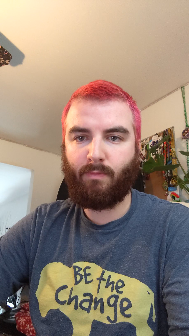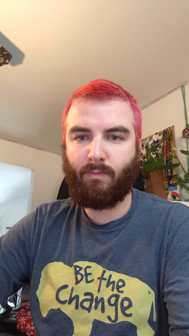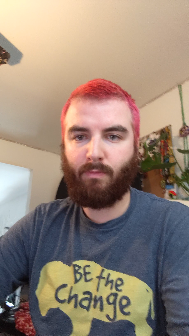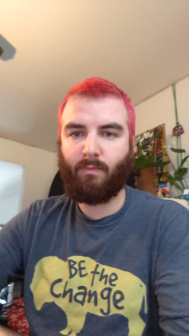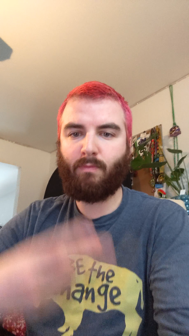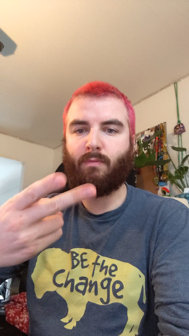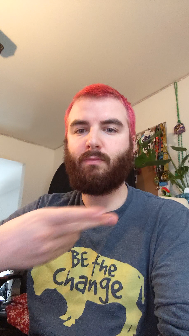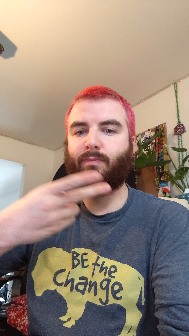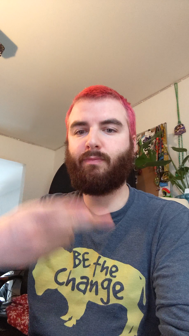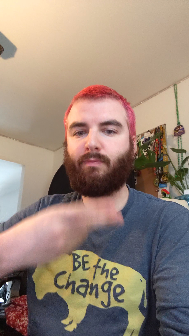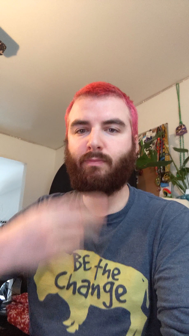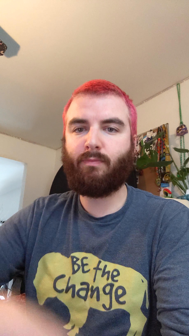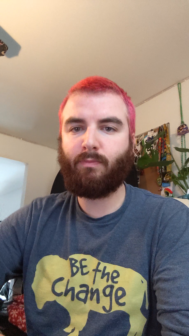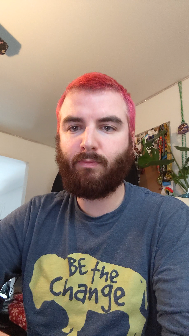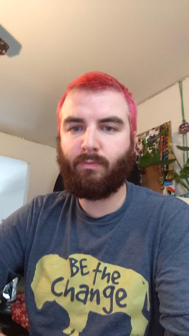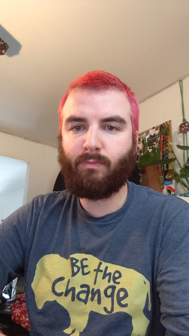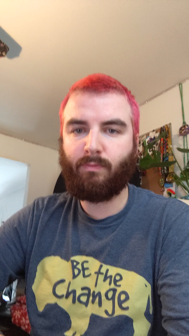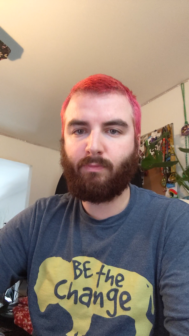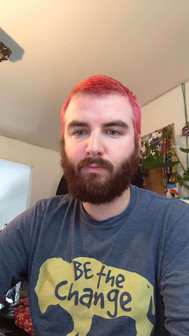sheep